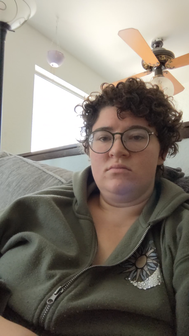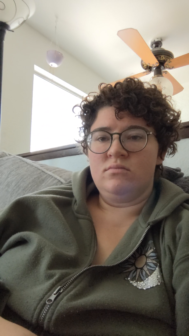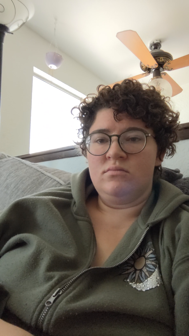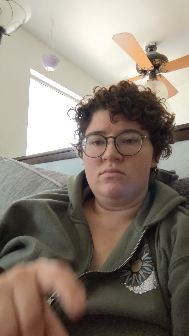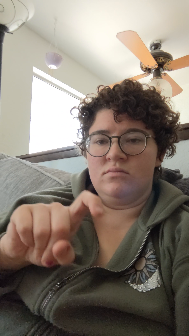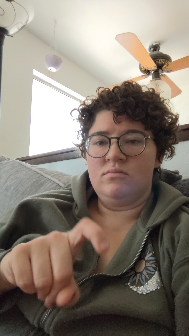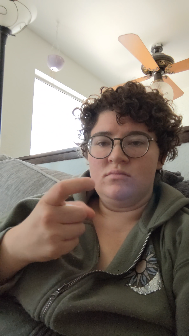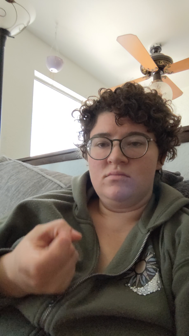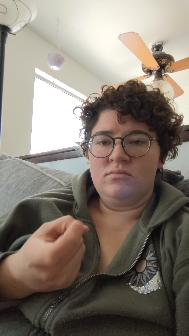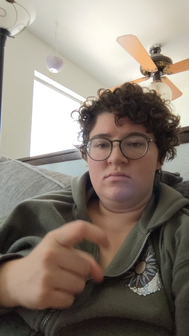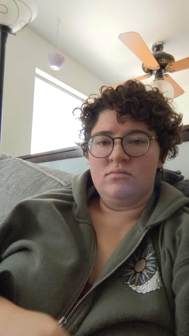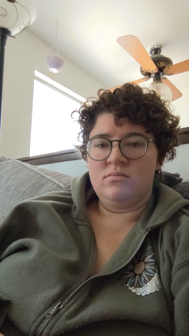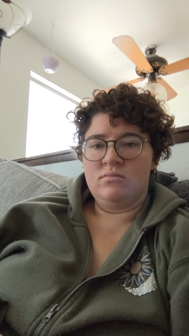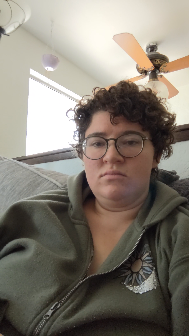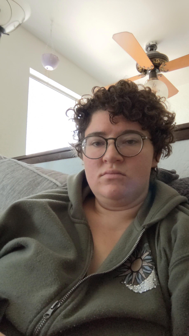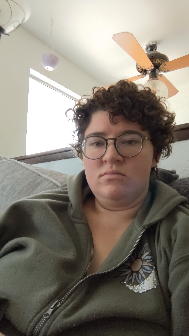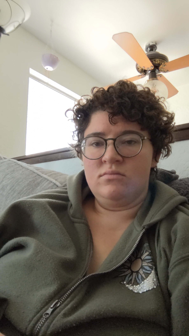friend